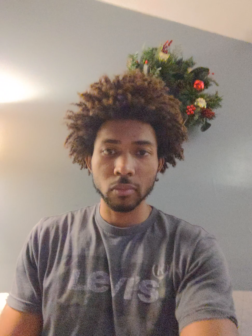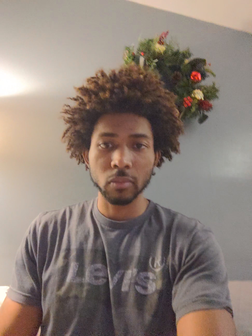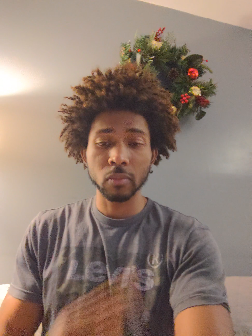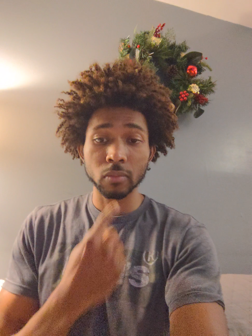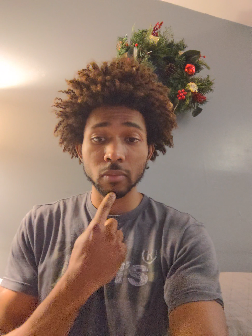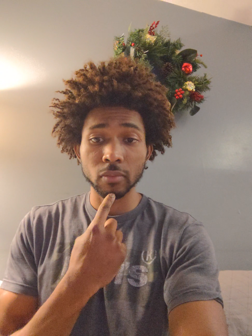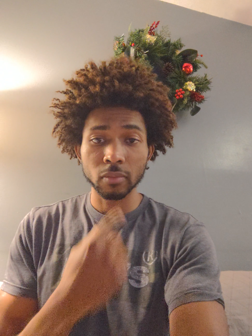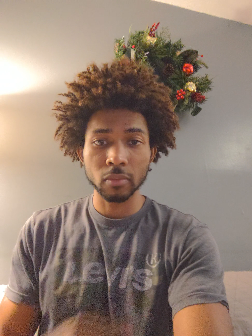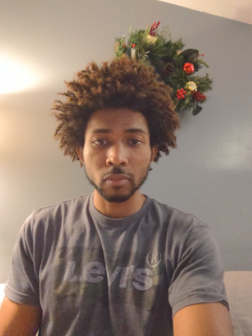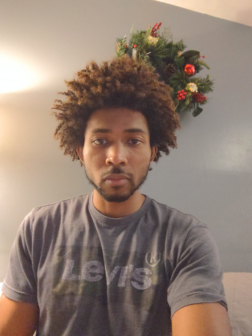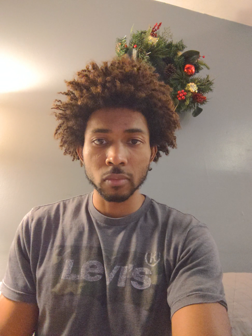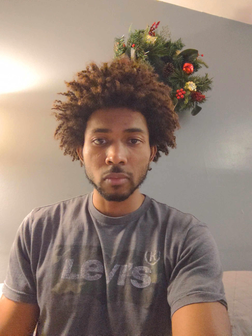say